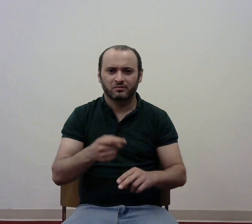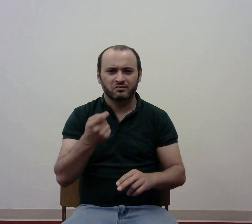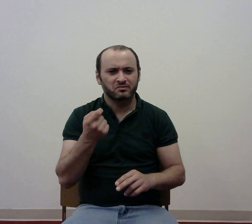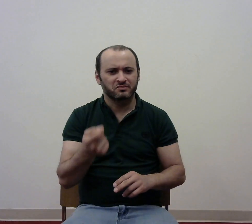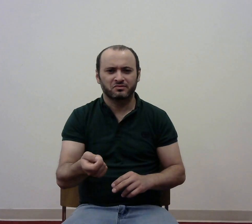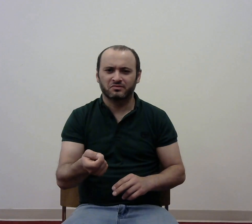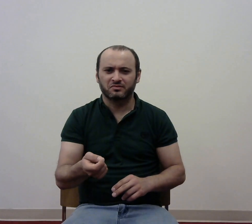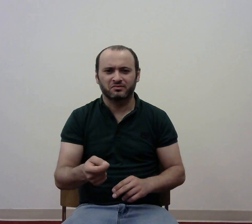ucuzdur